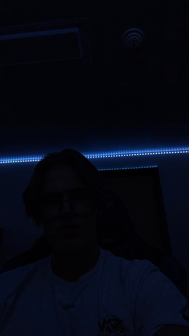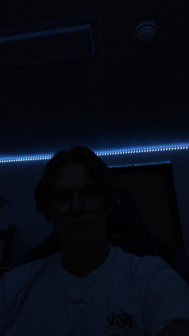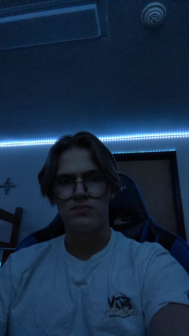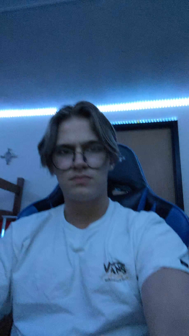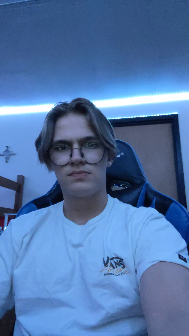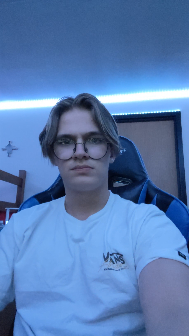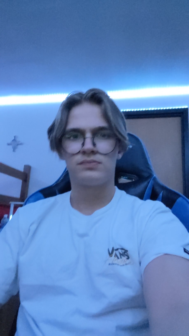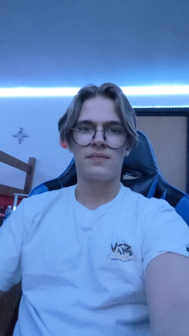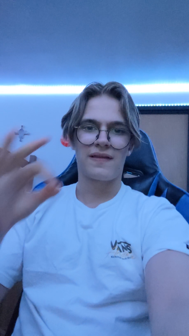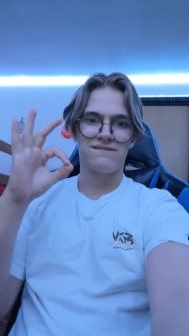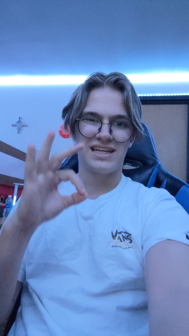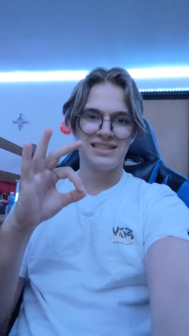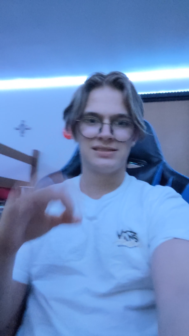fit